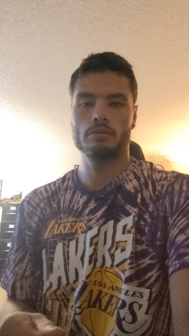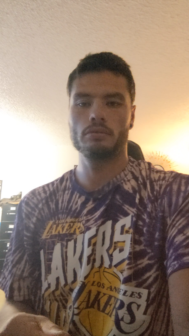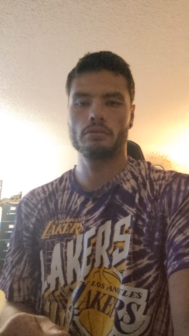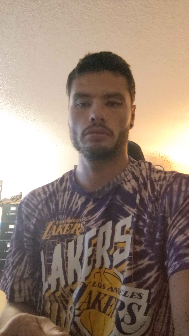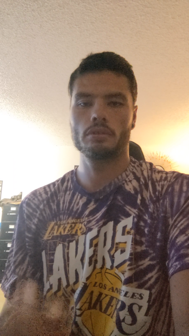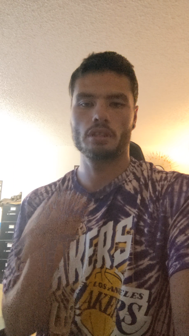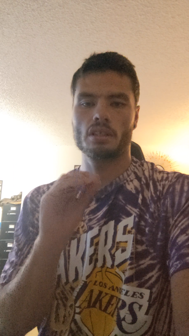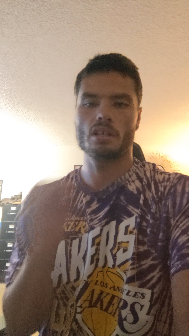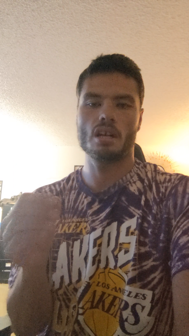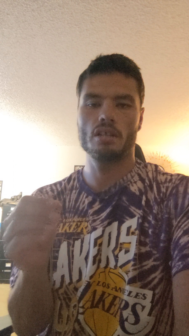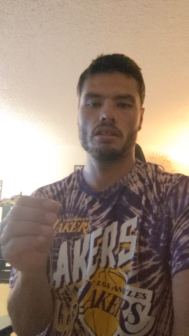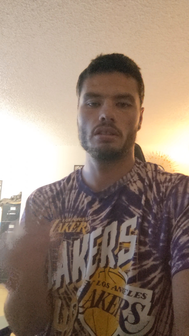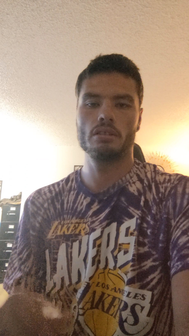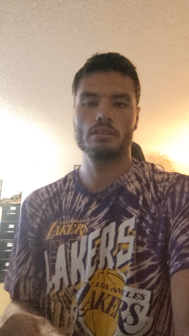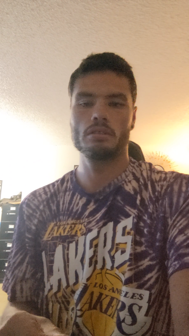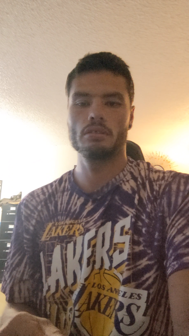none